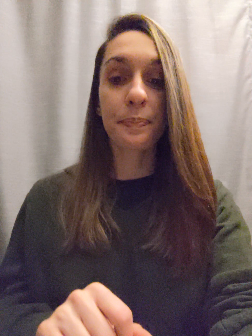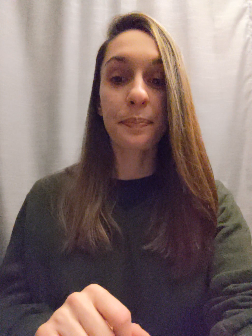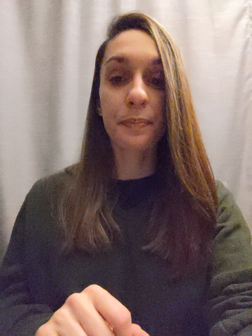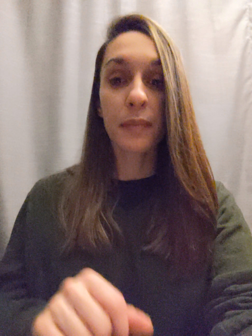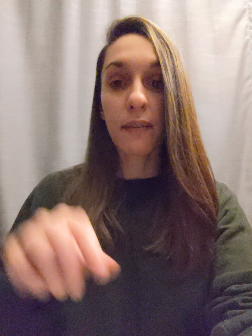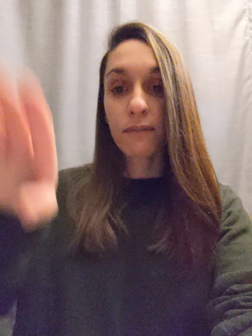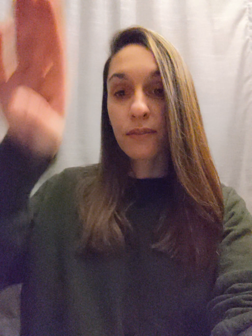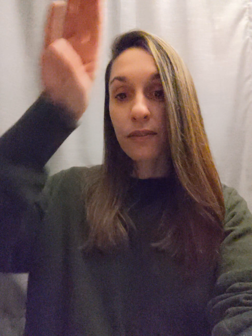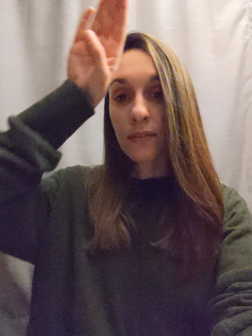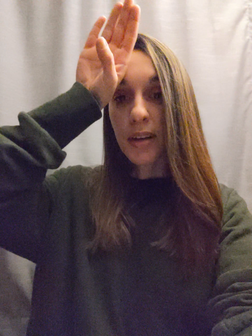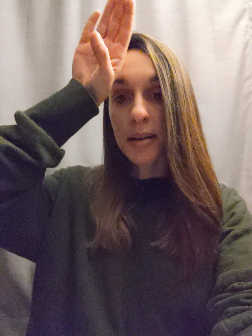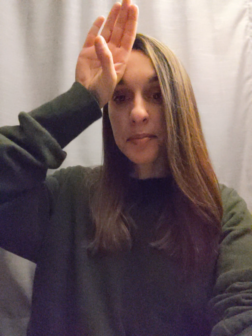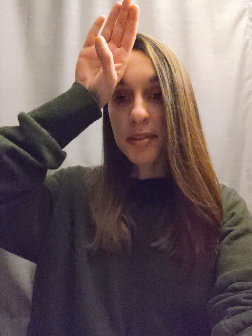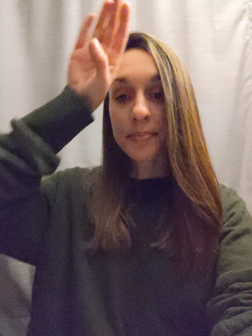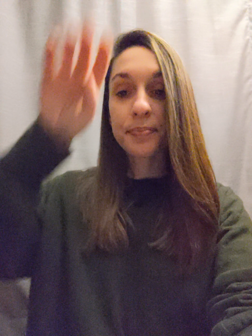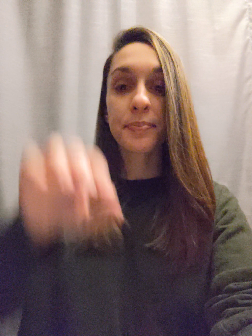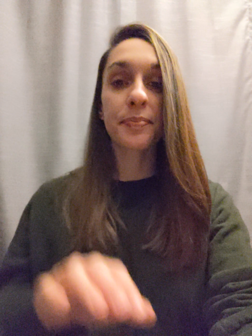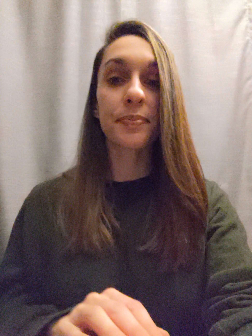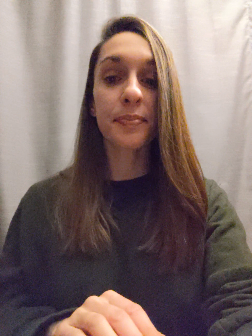fireman